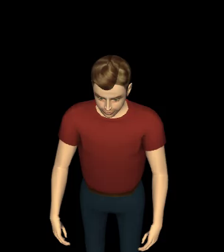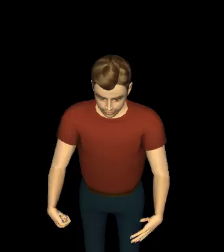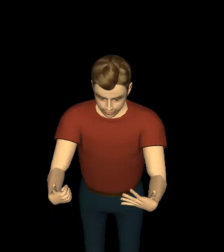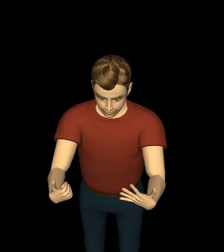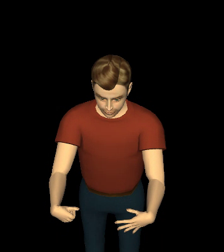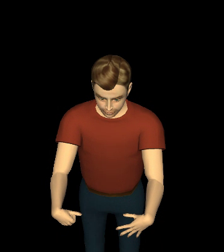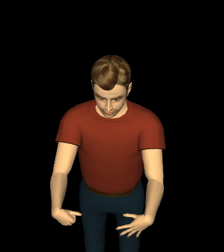16